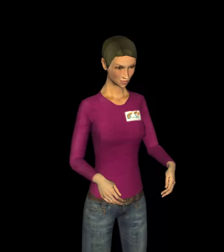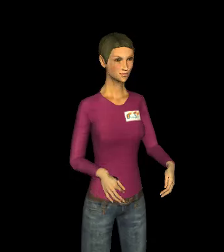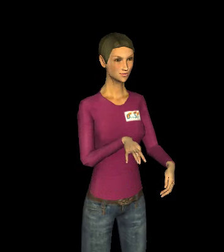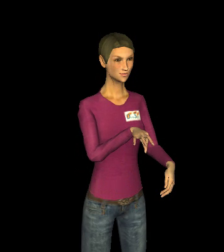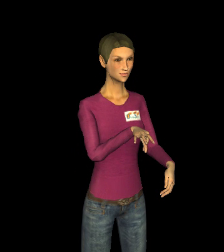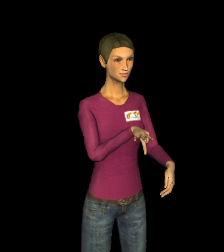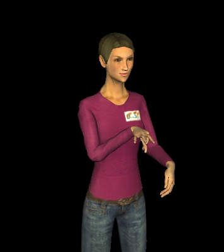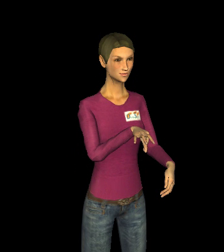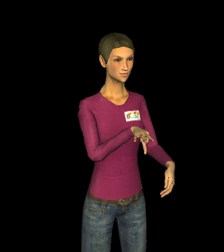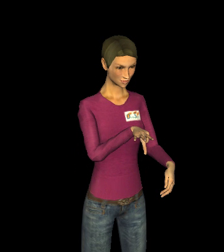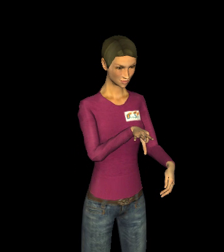ملح